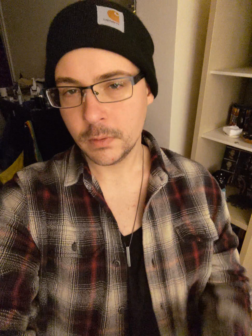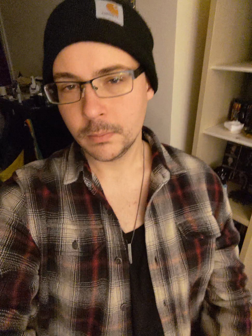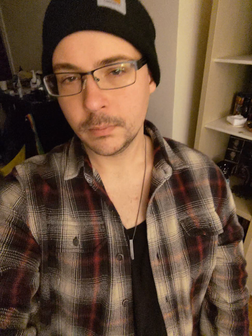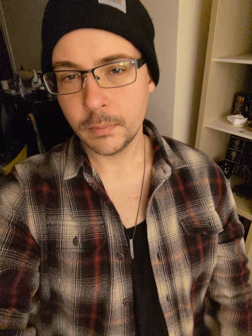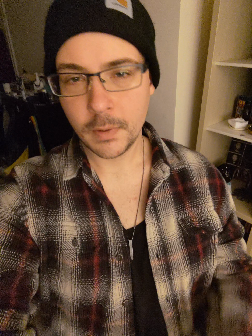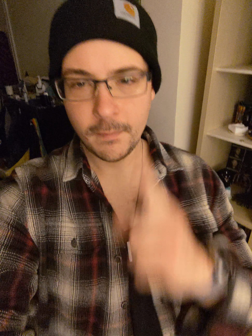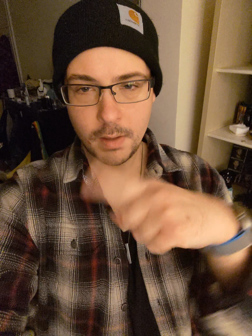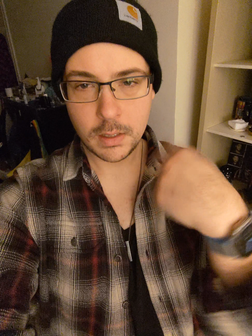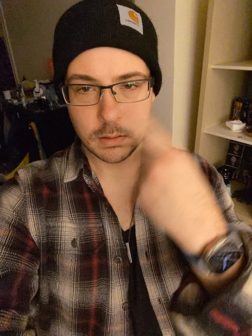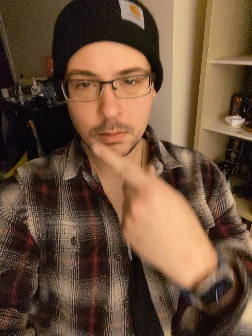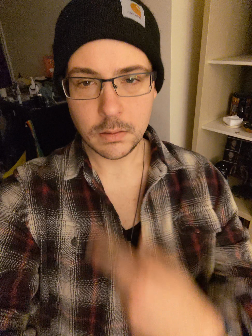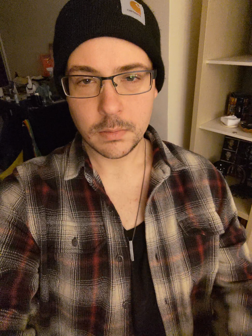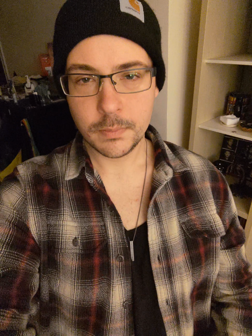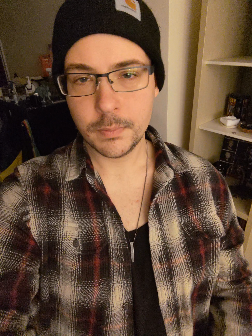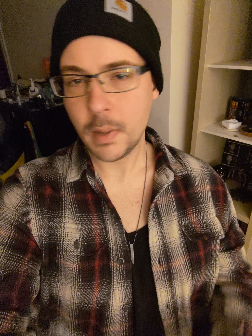face